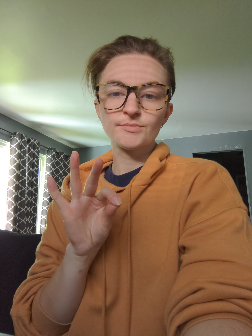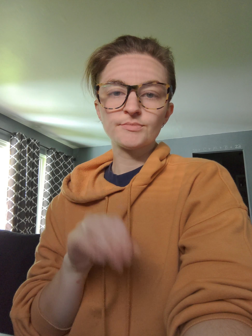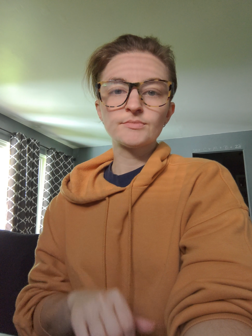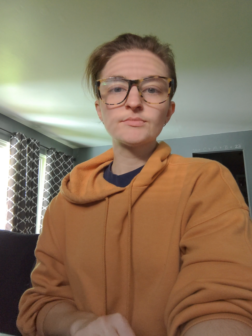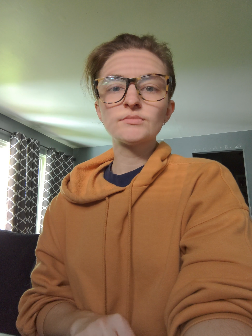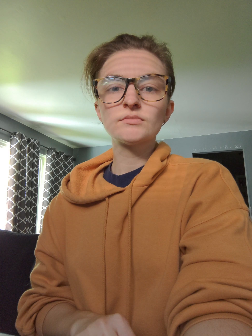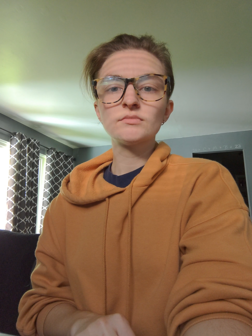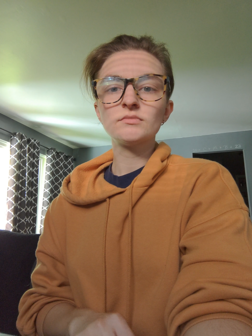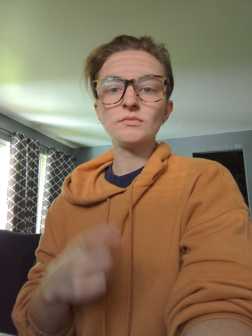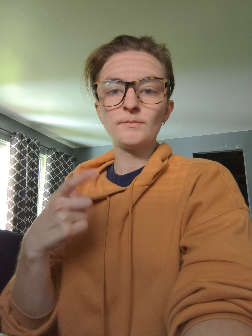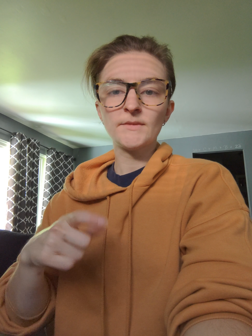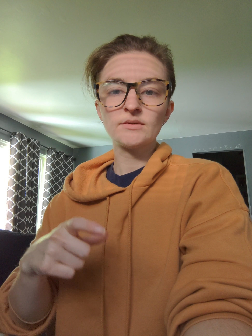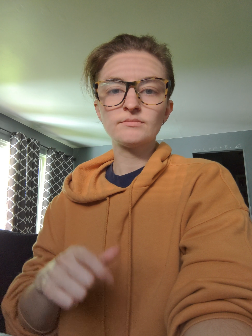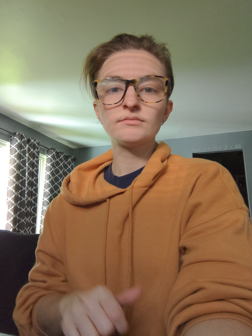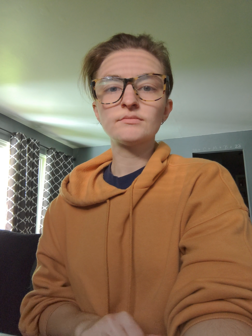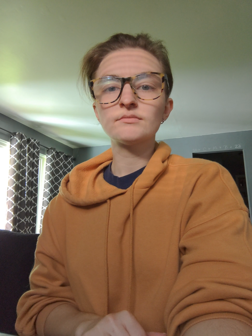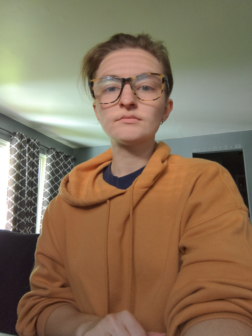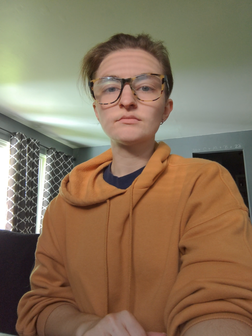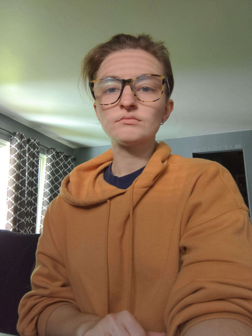plate